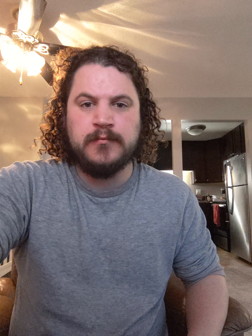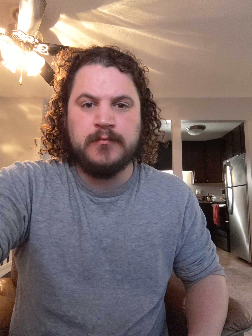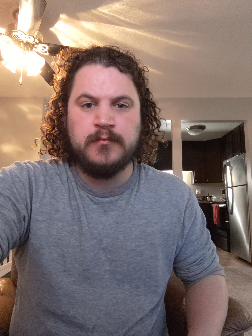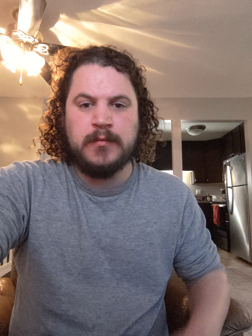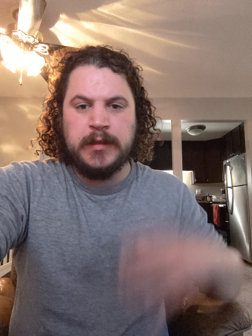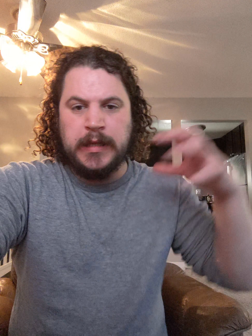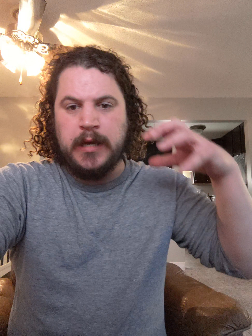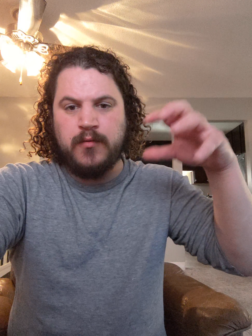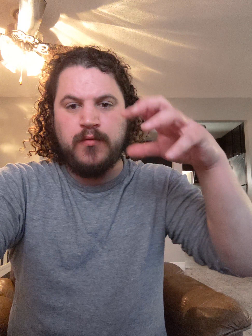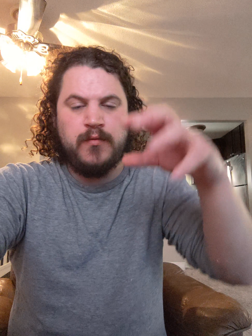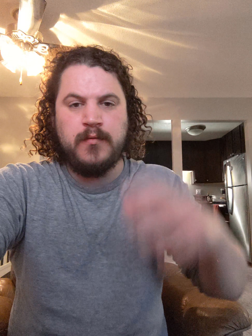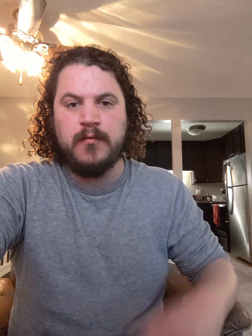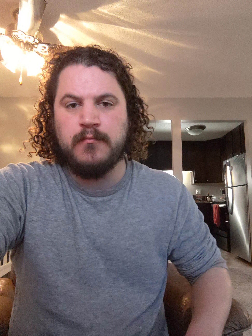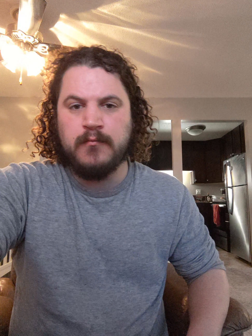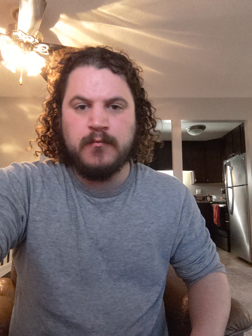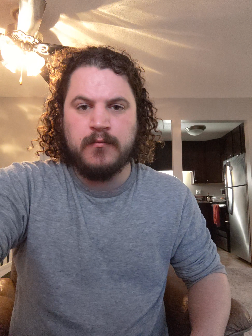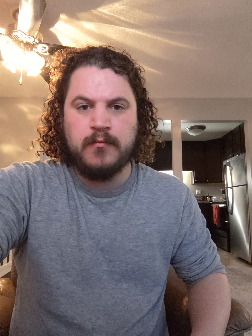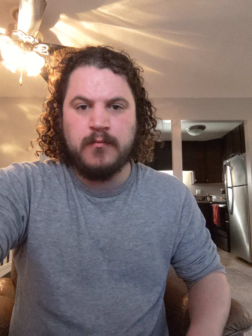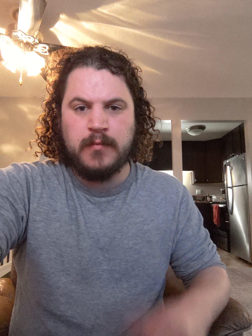cloud